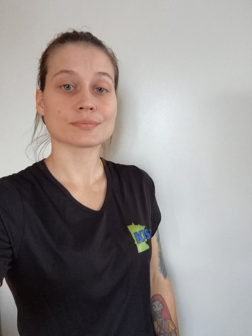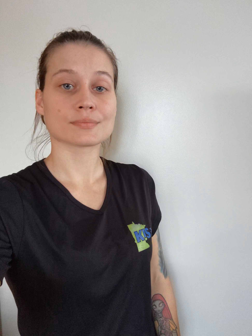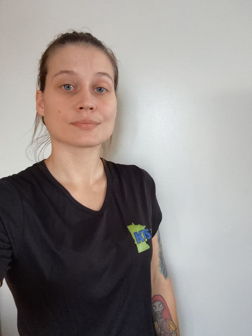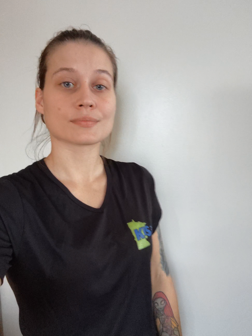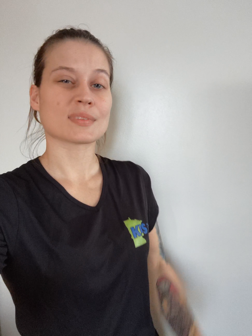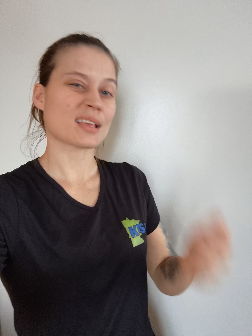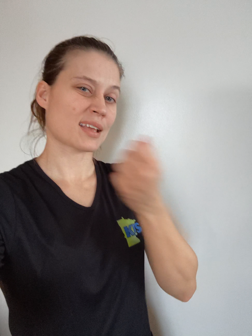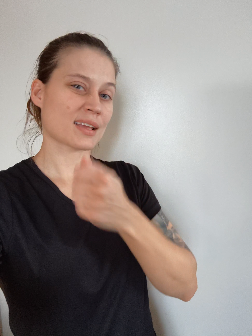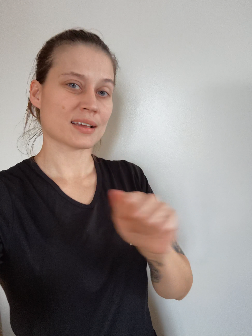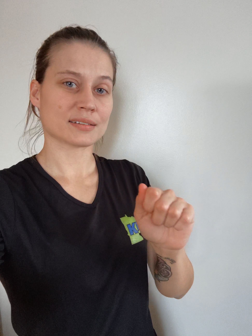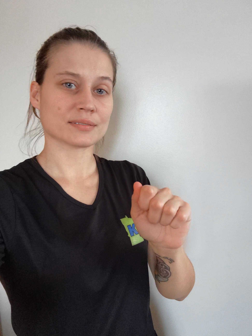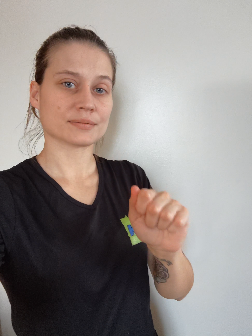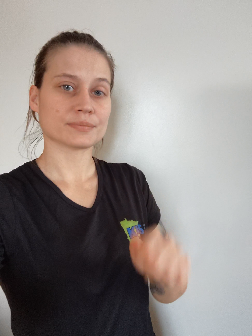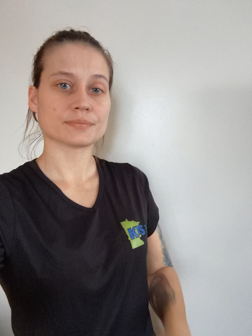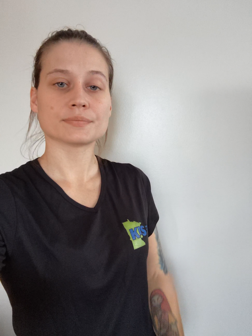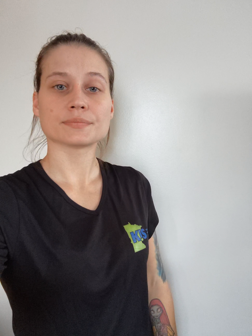any